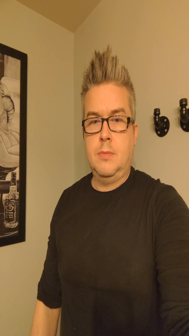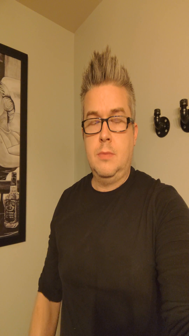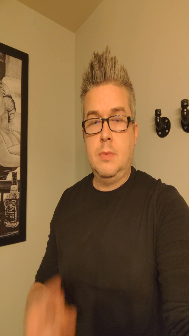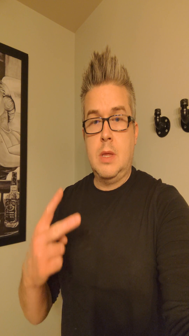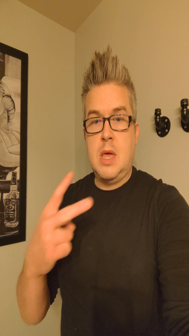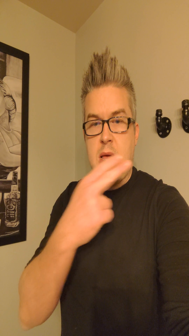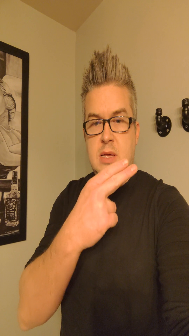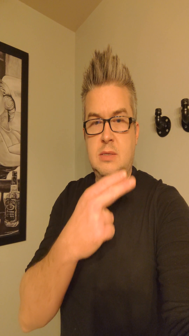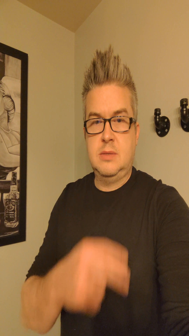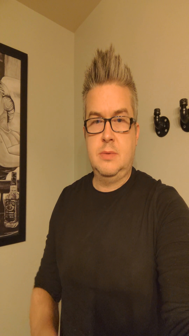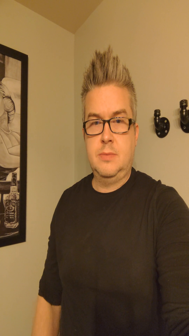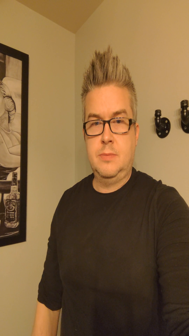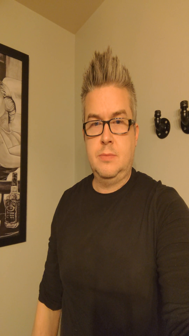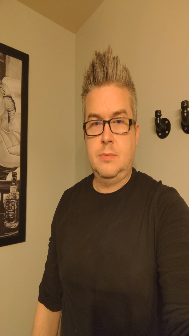cut